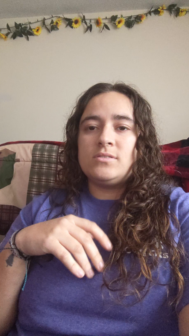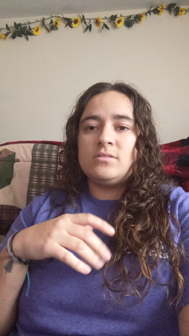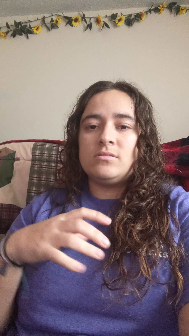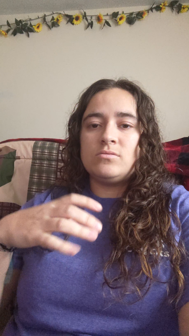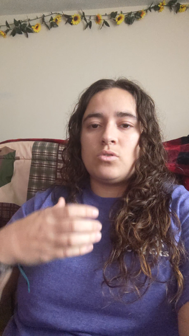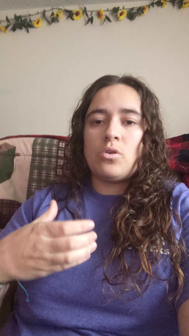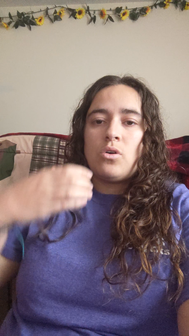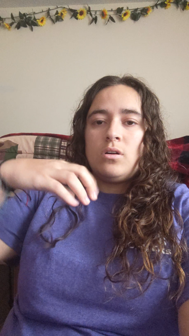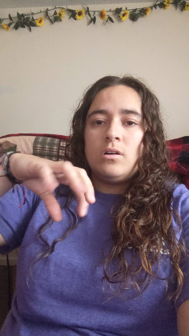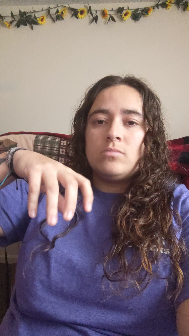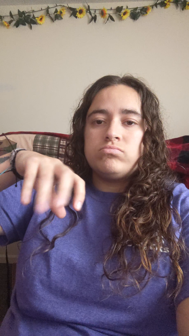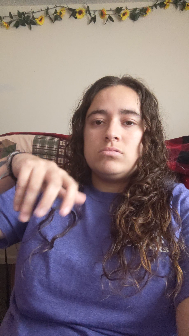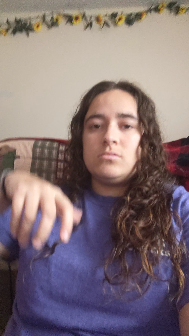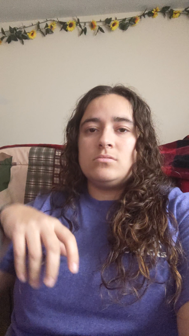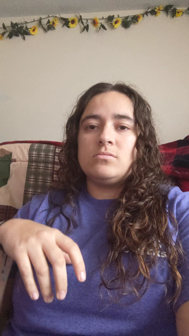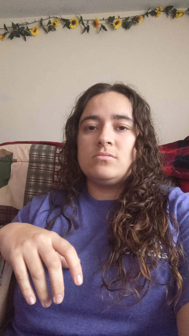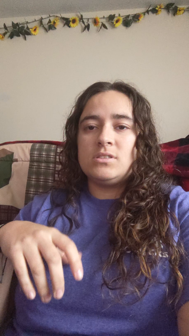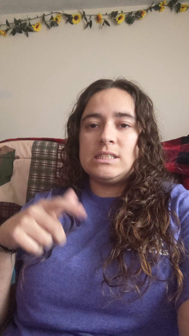jar